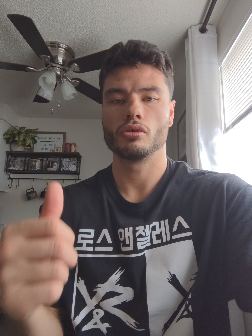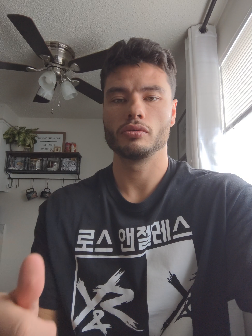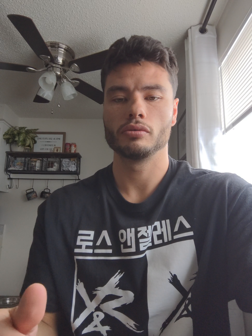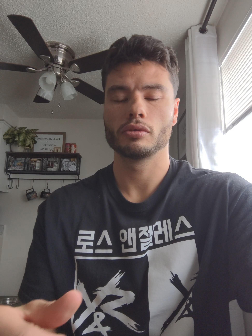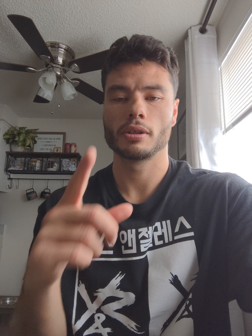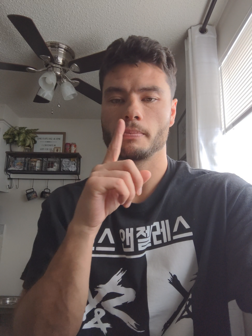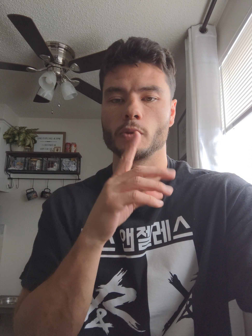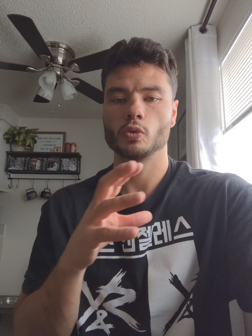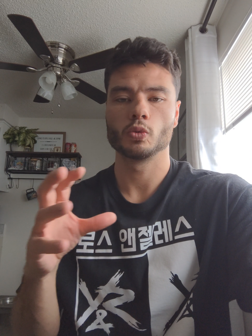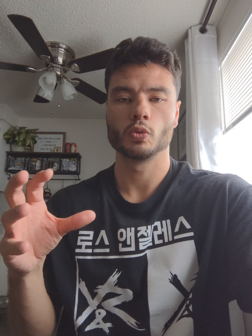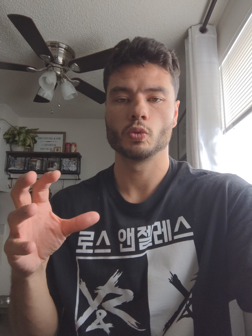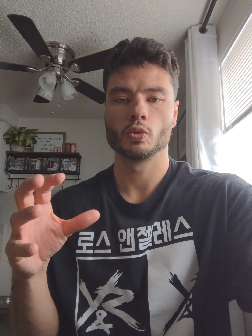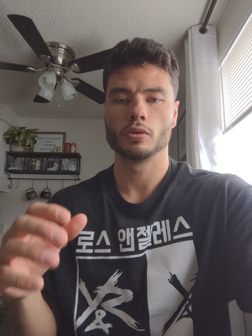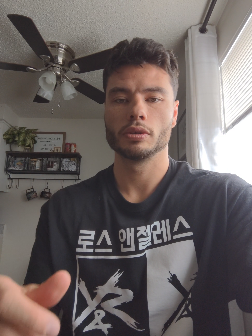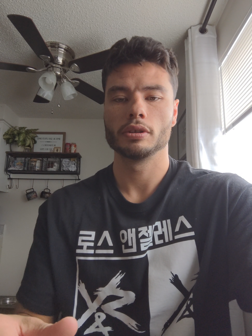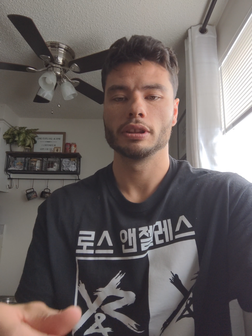balloon